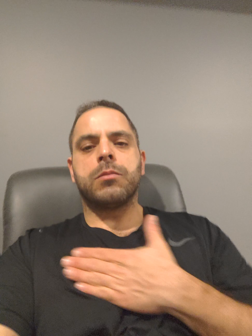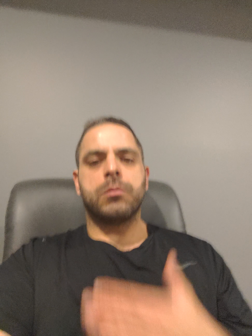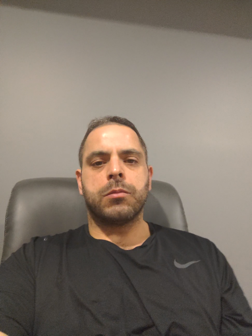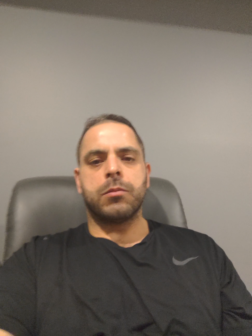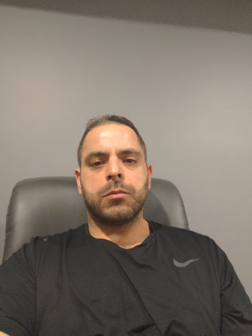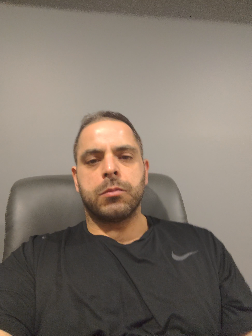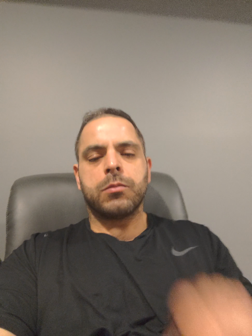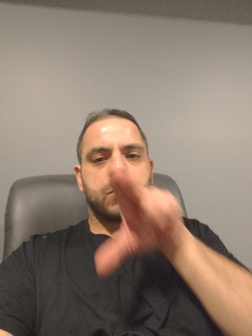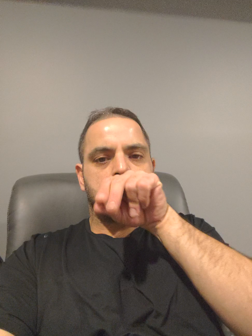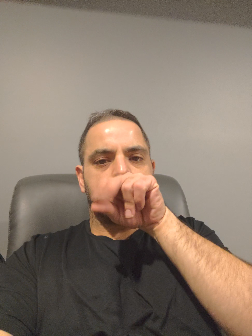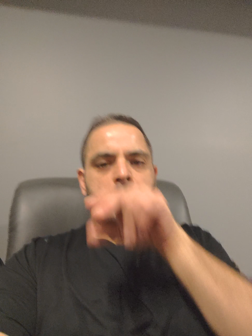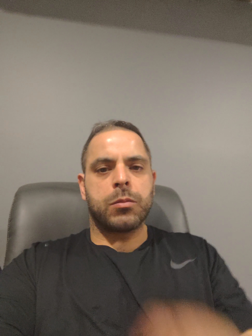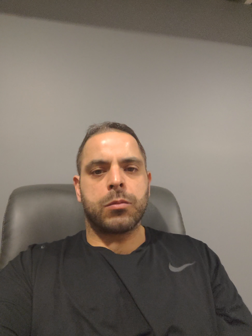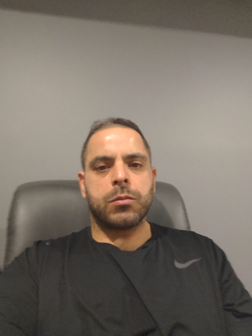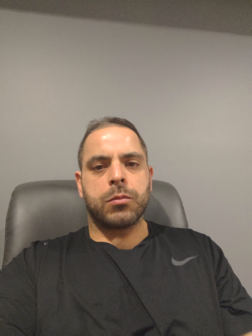duck